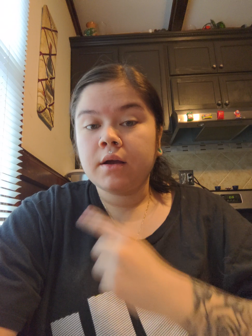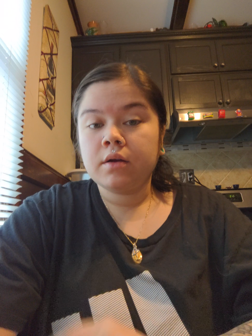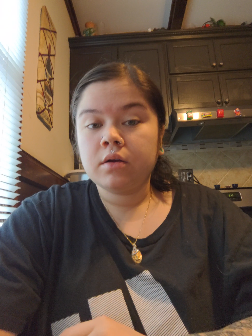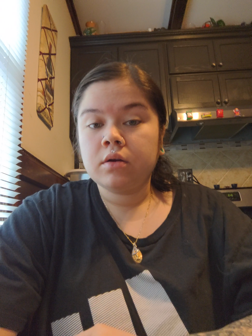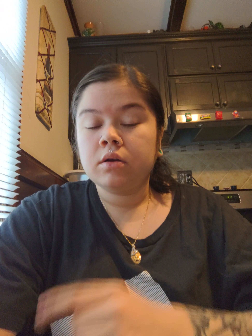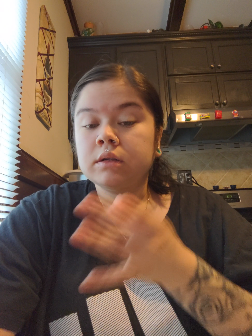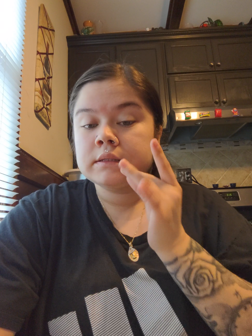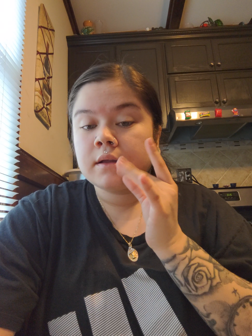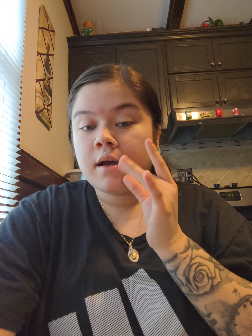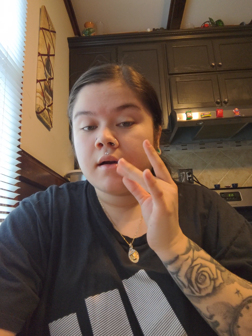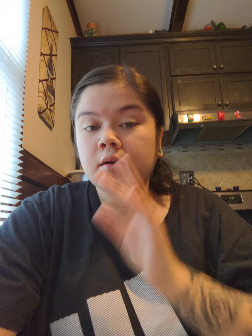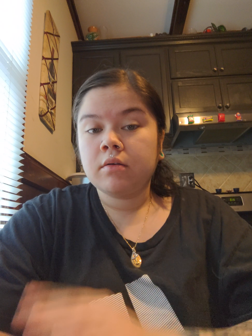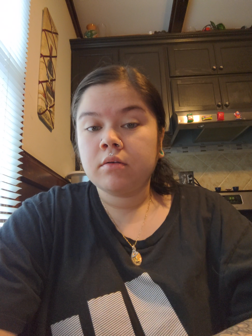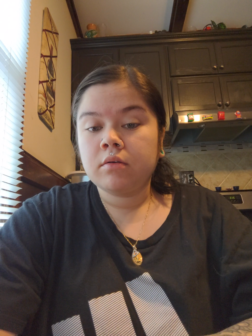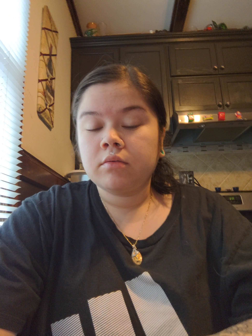snack